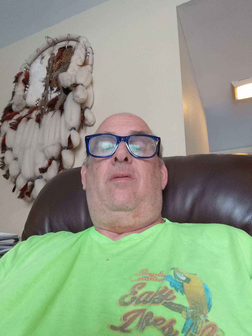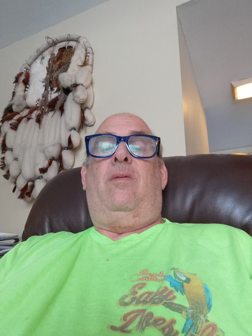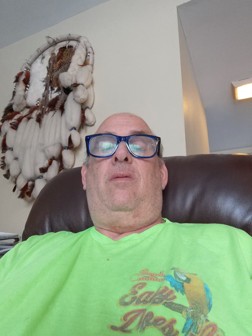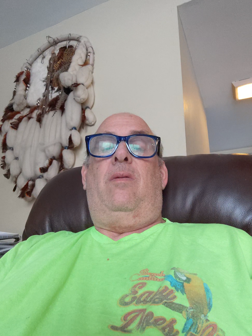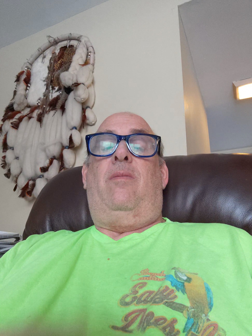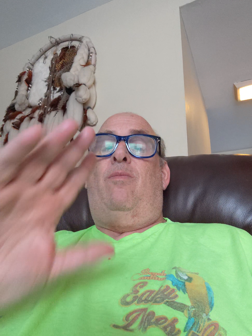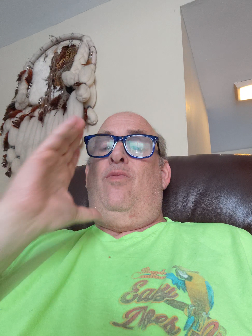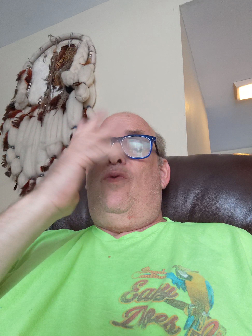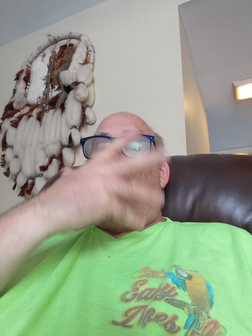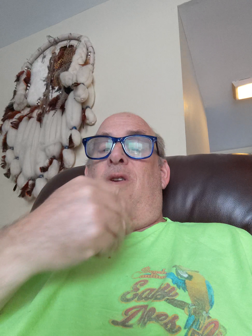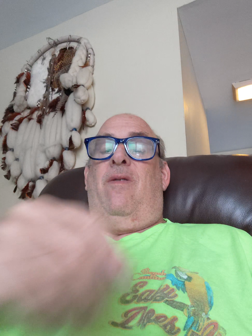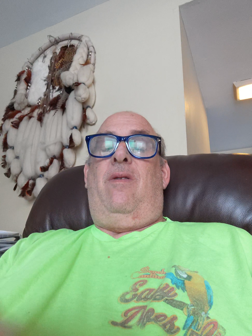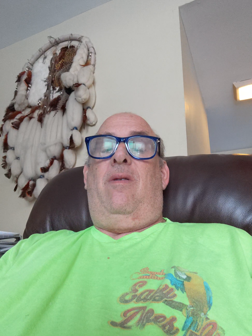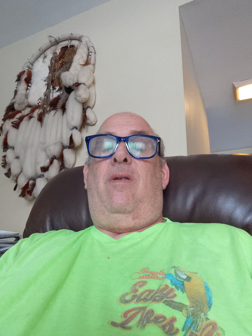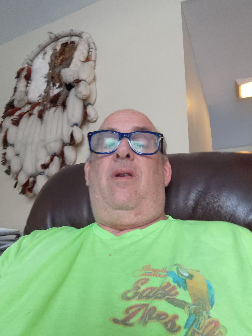pretty